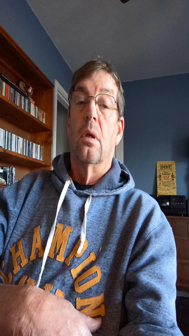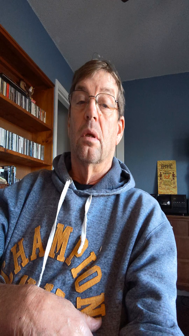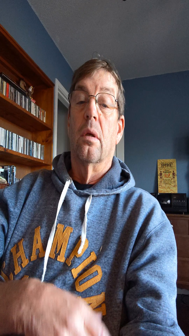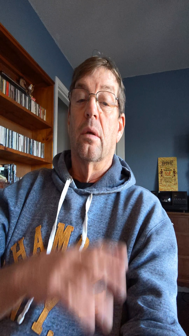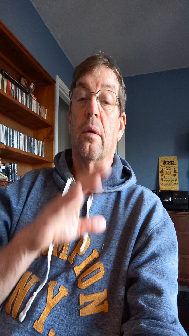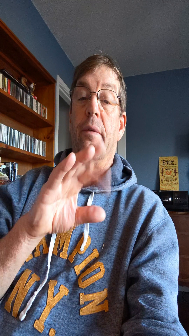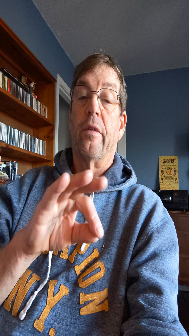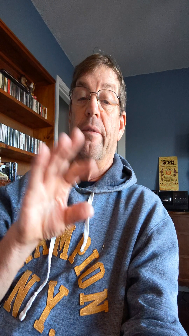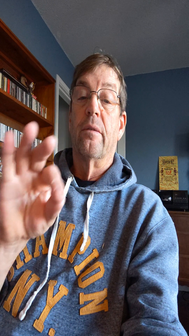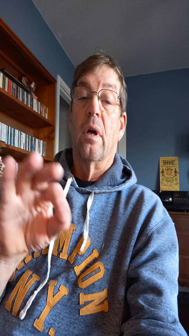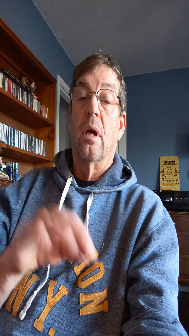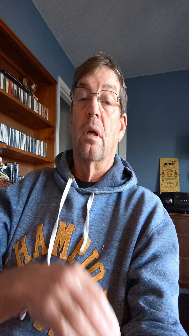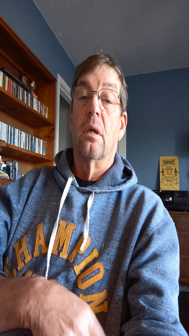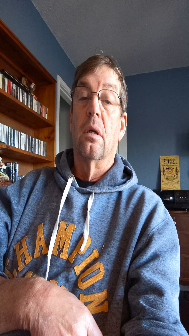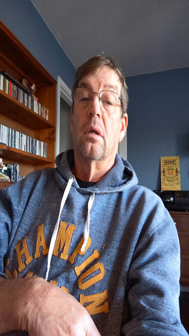french fries